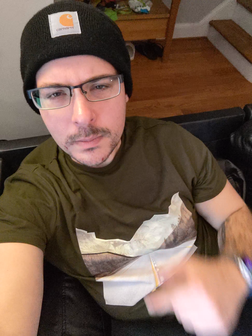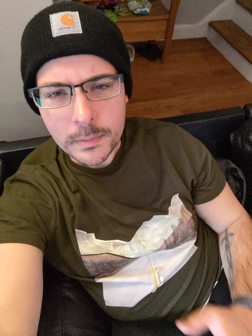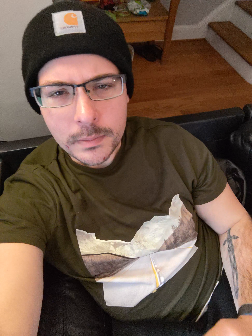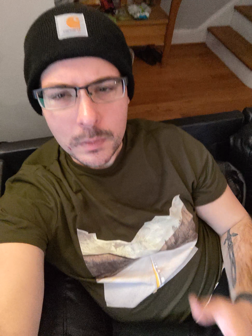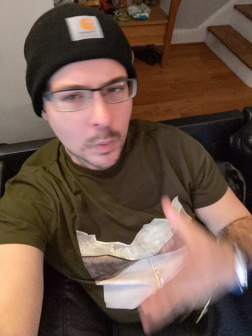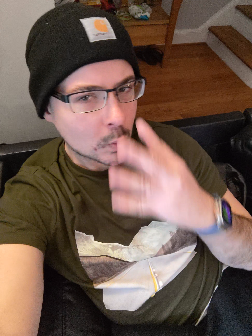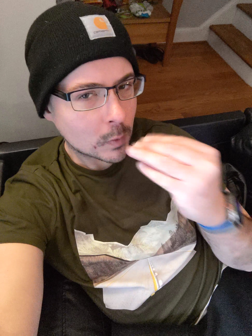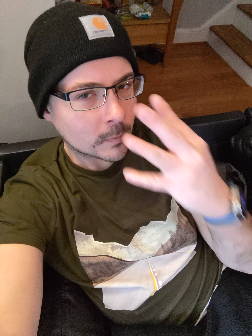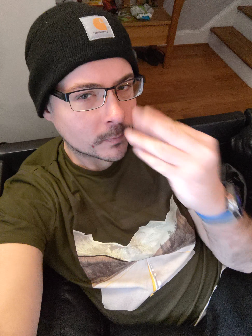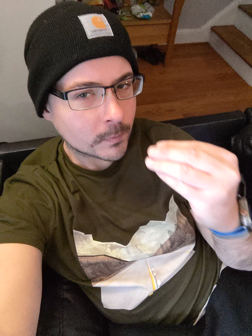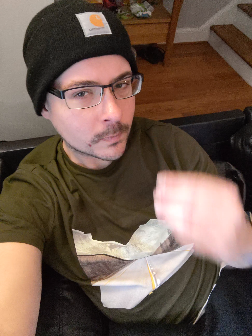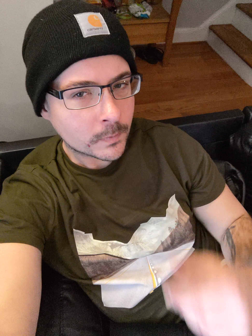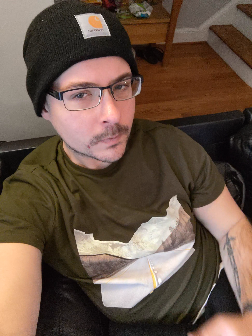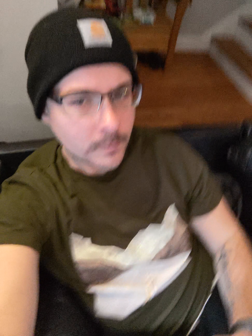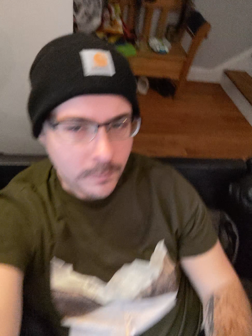wolf